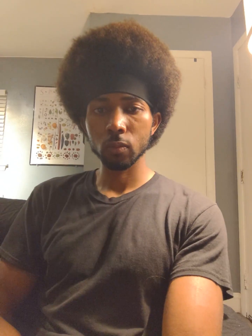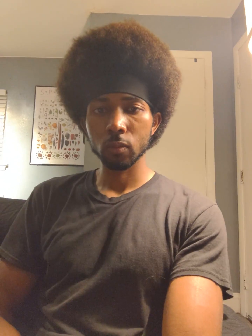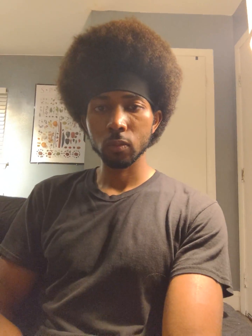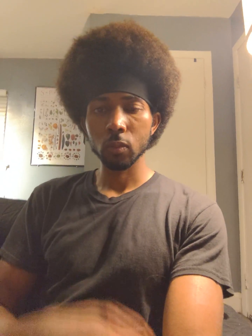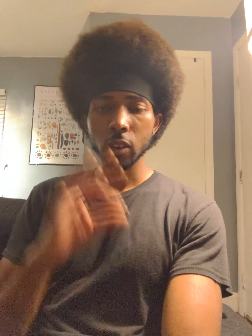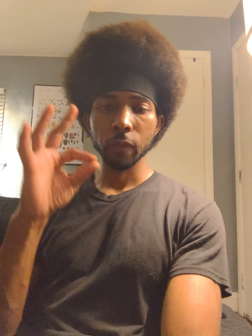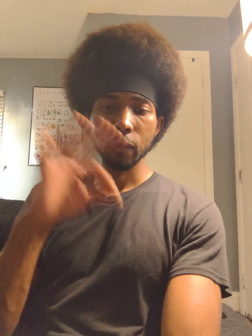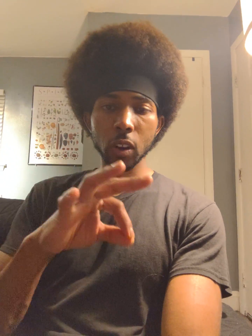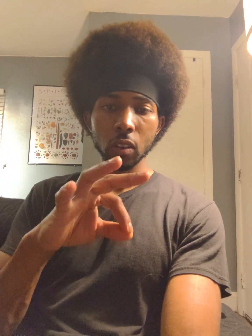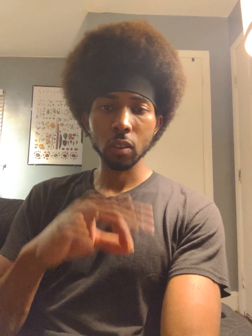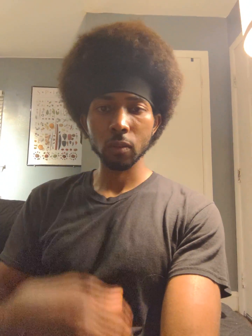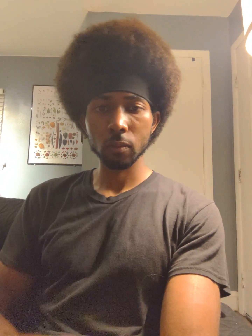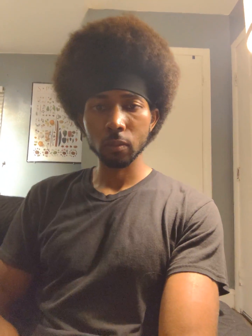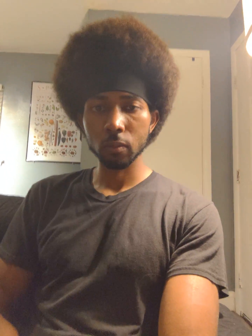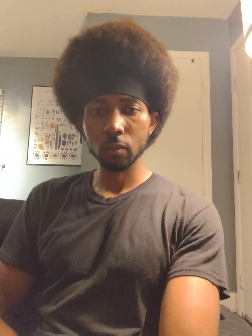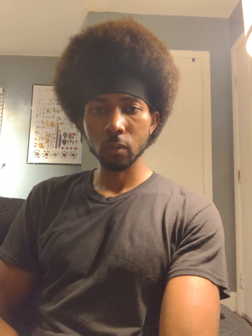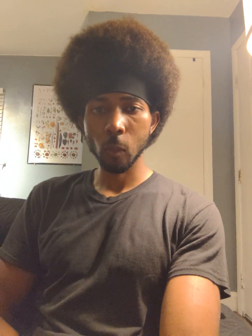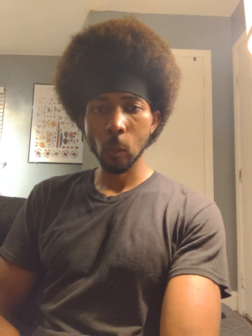fit